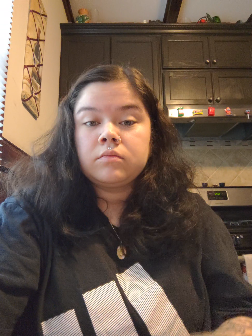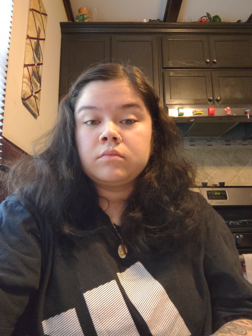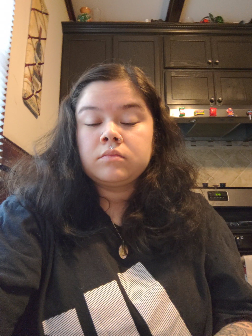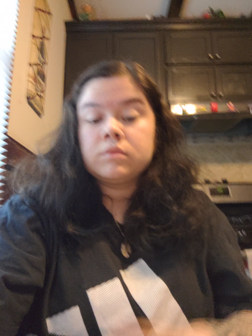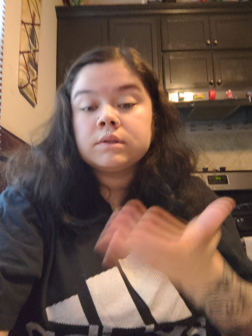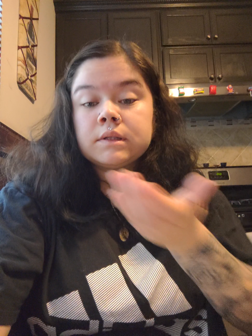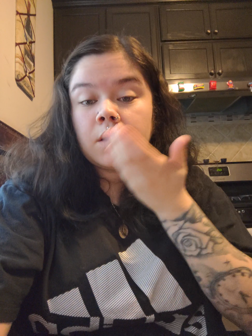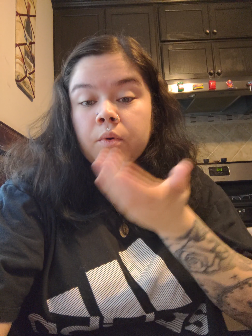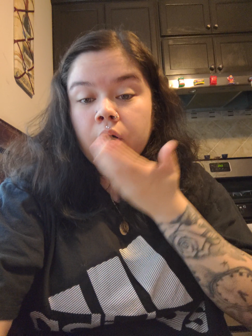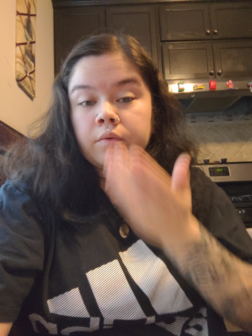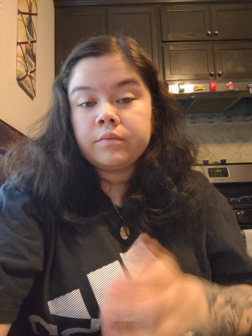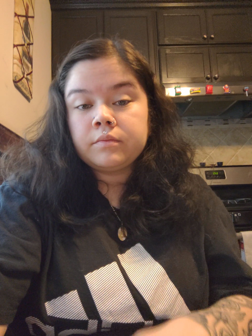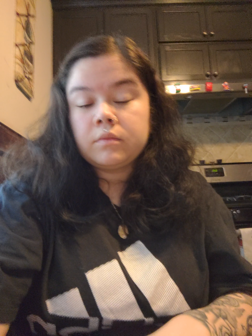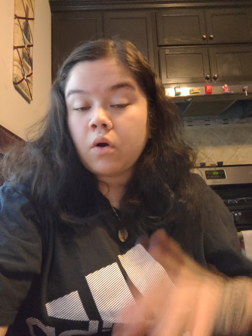cereal